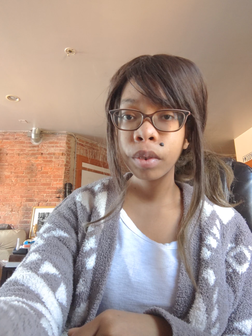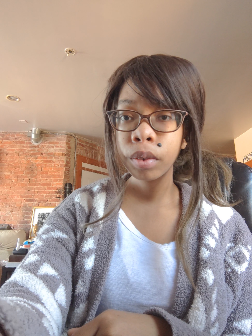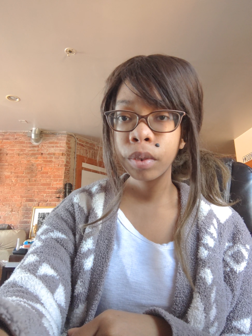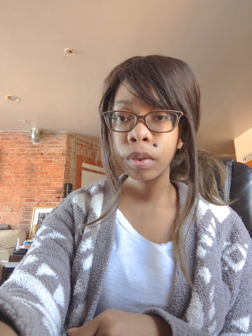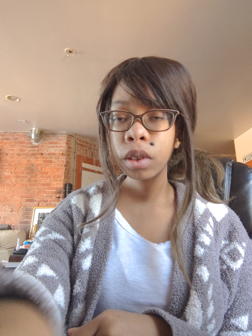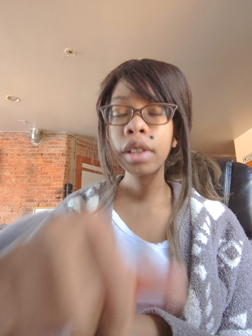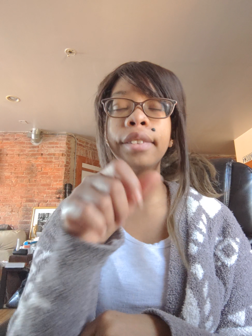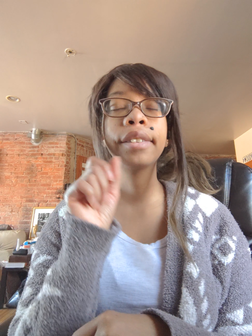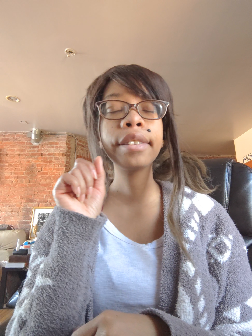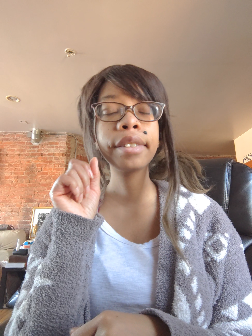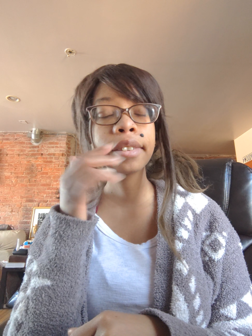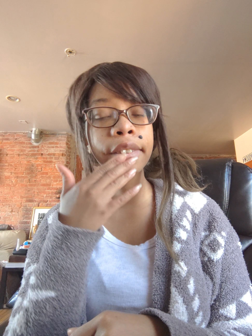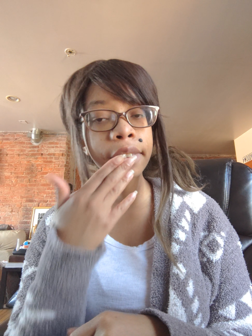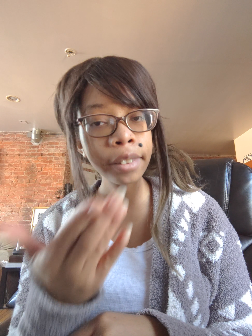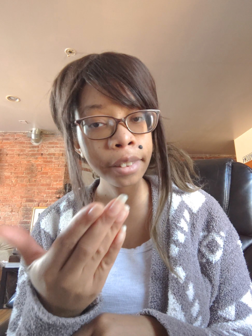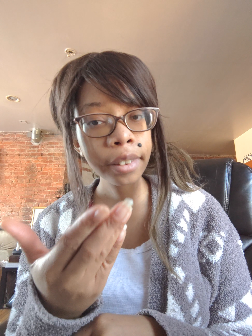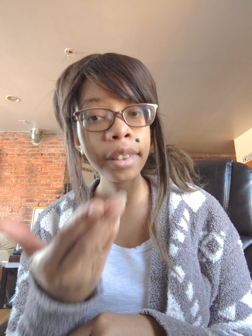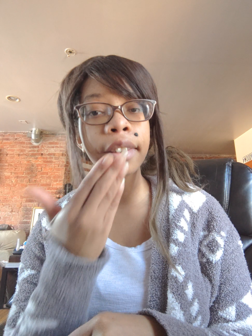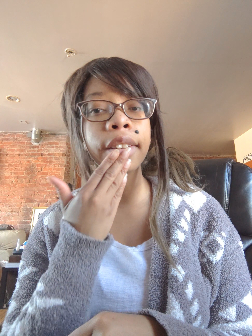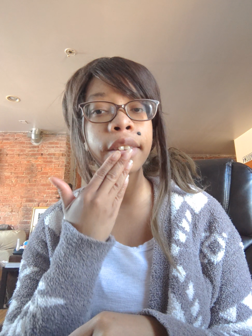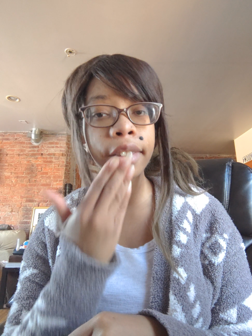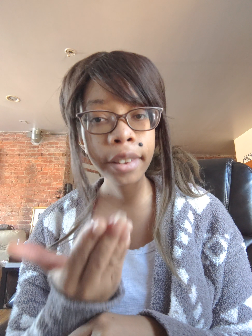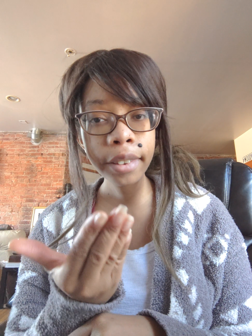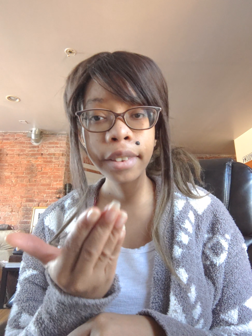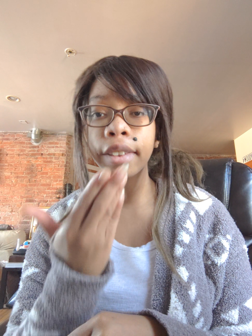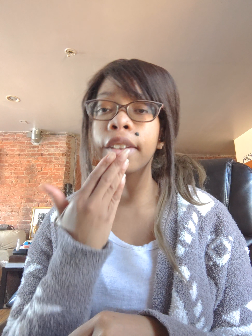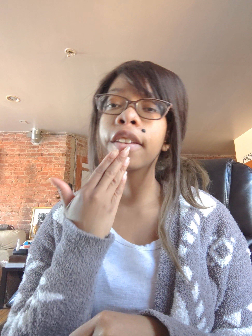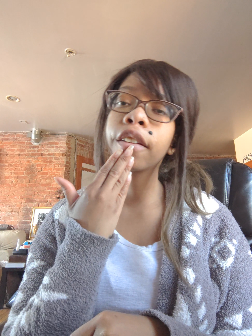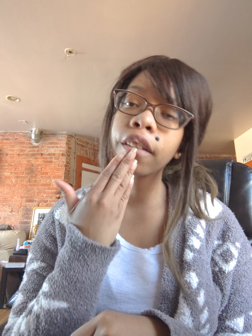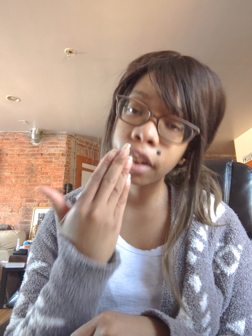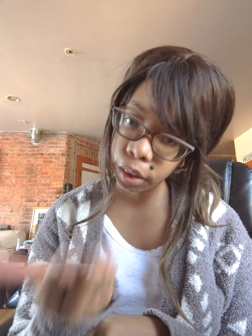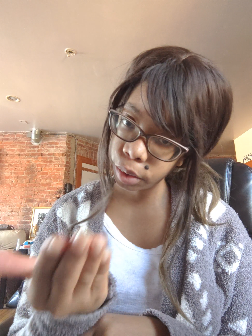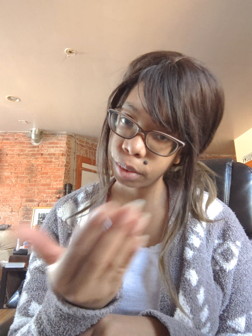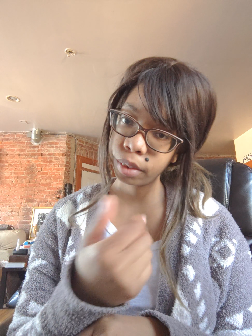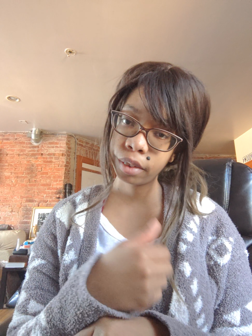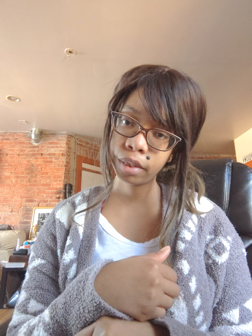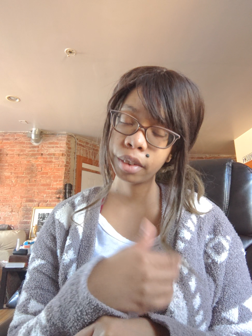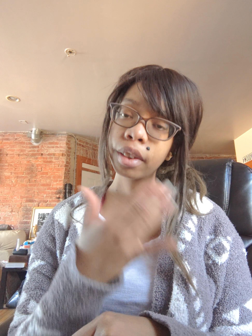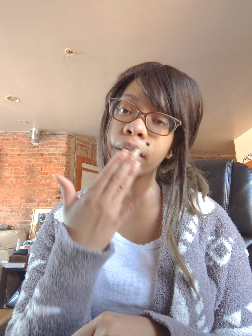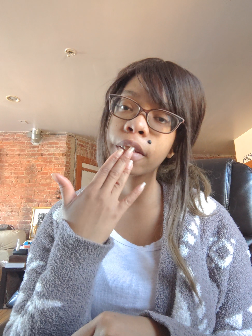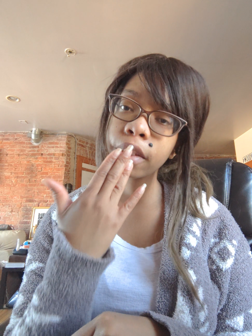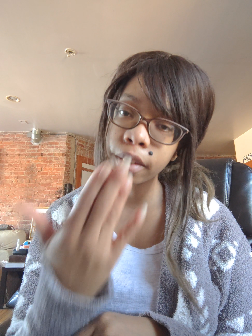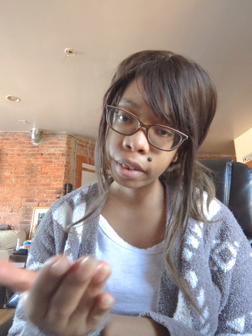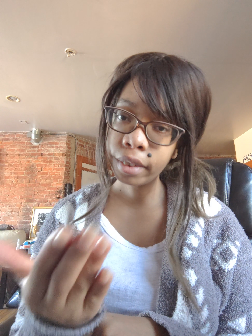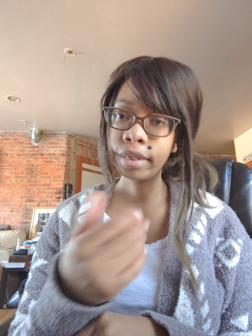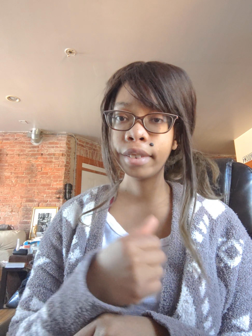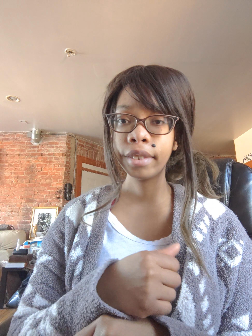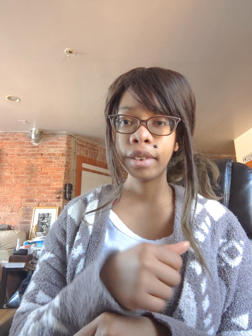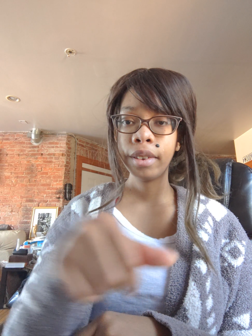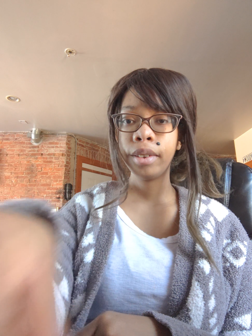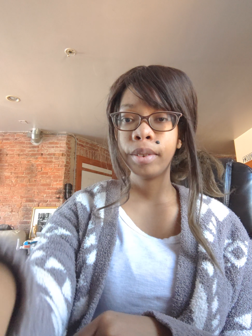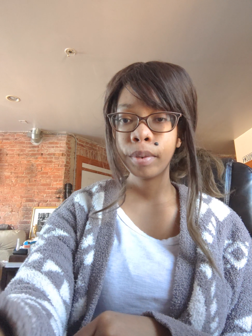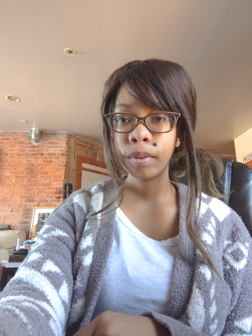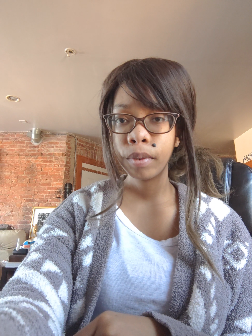thank you